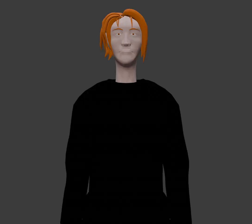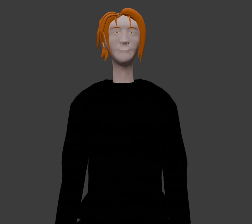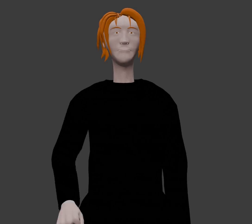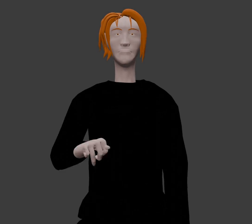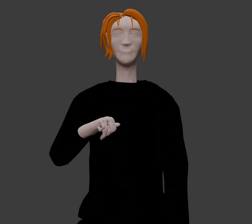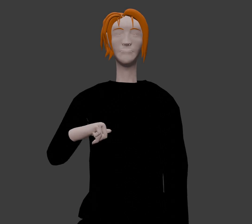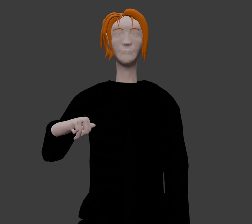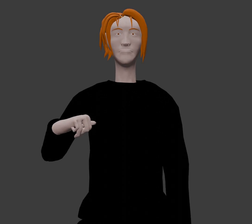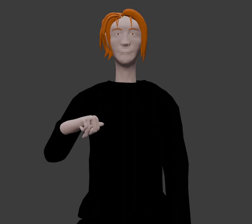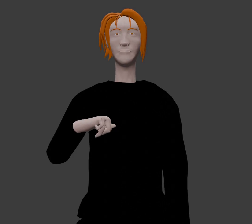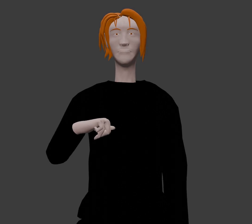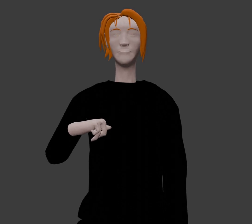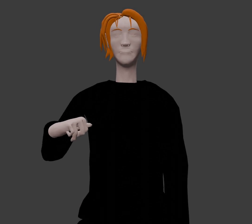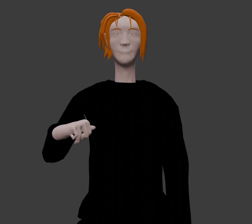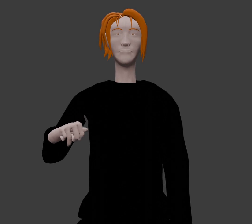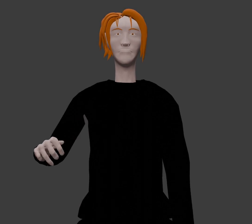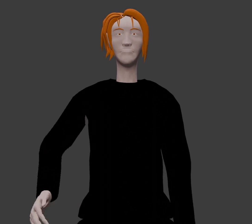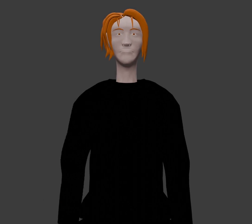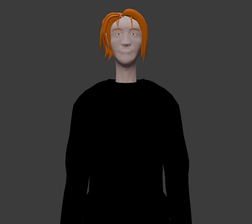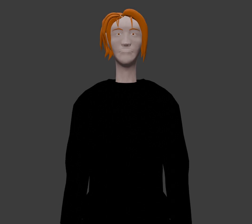Balk